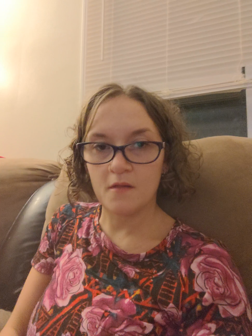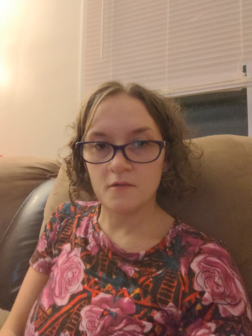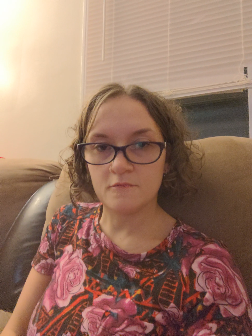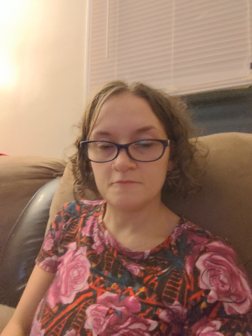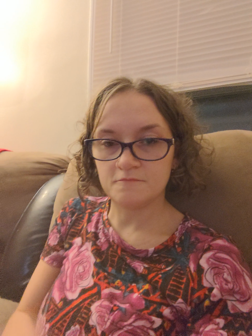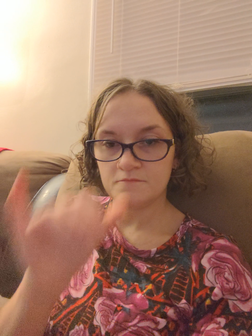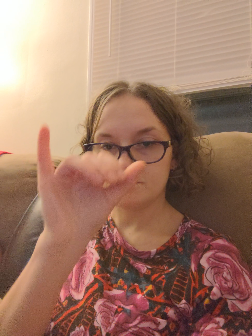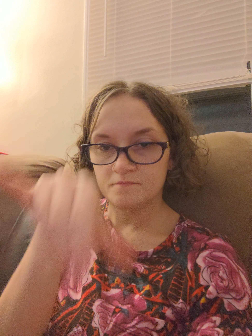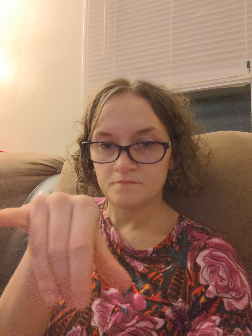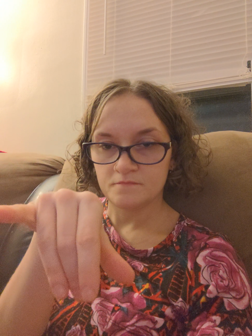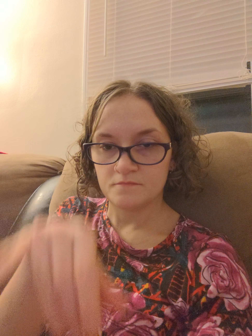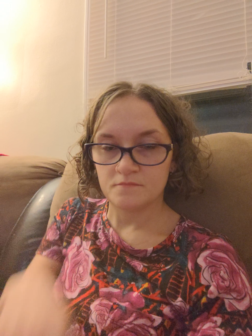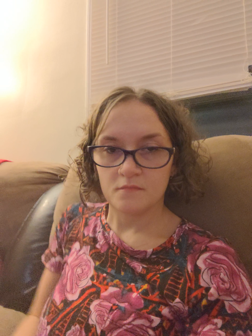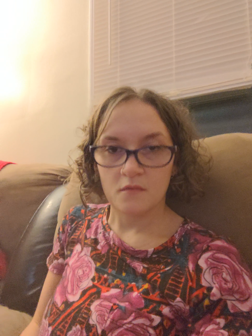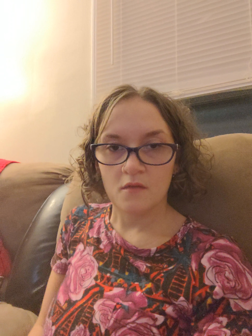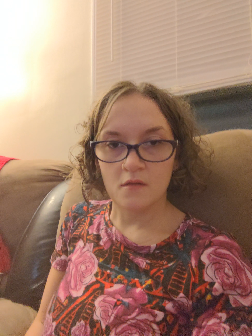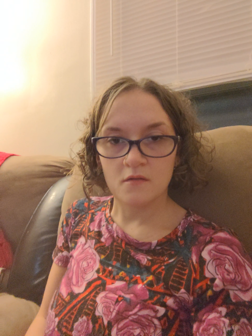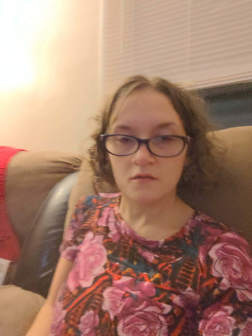that